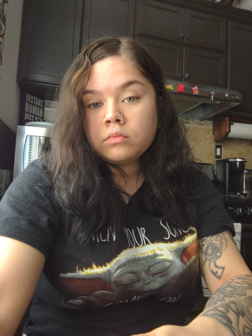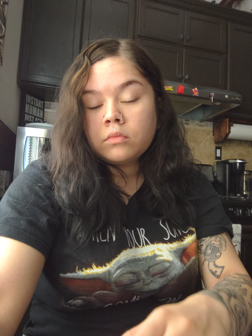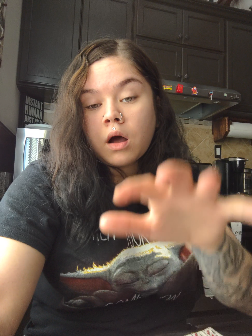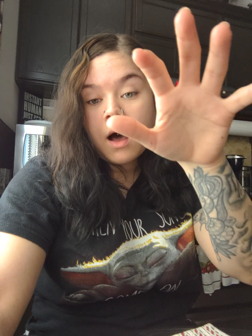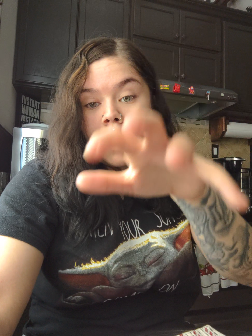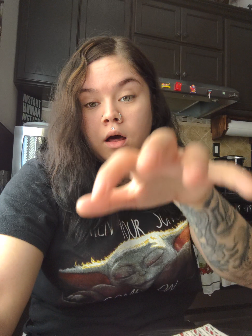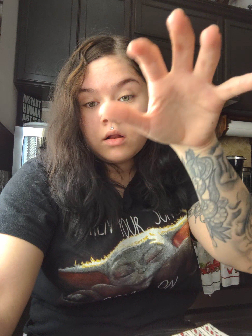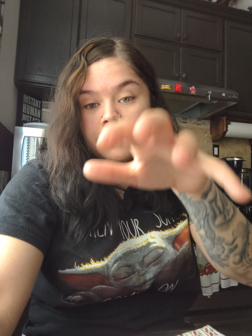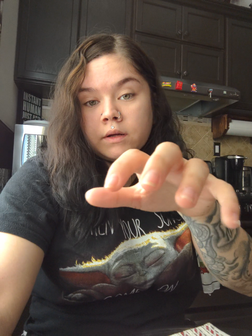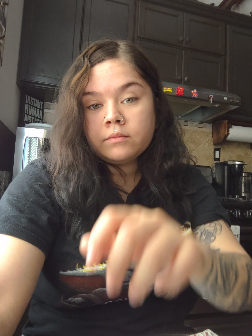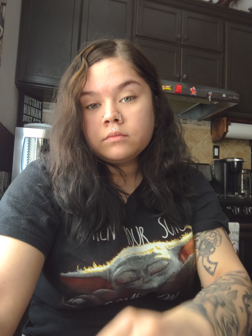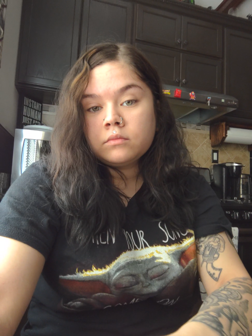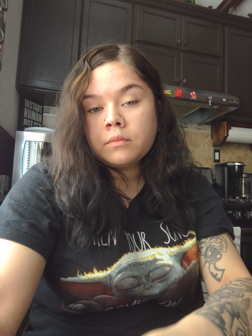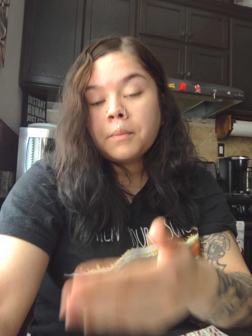alligator